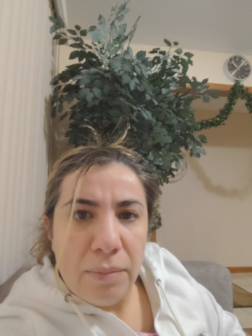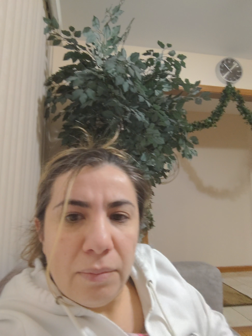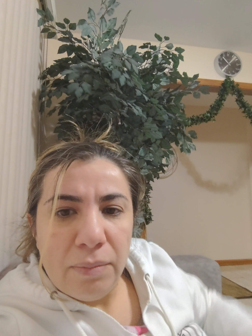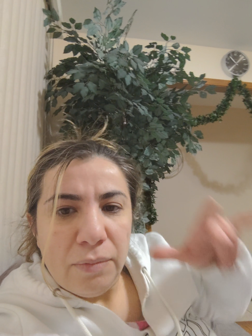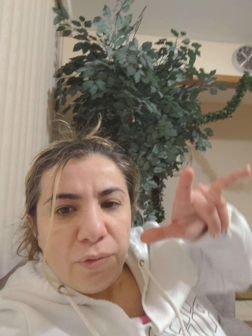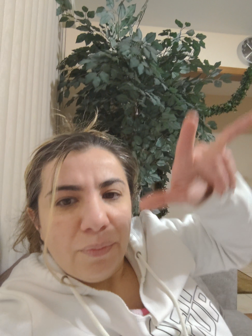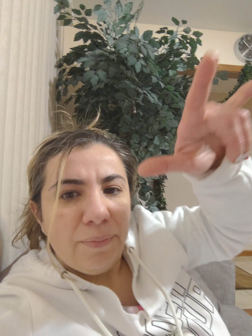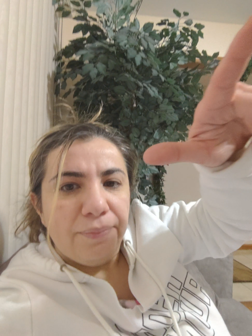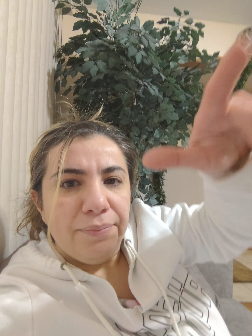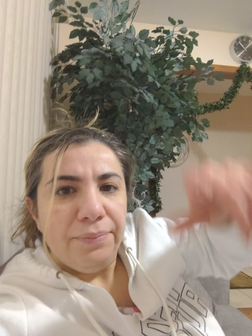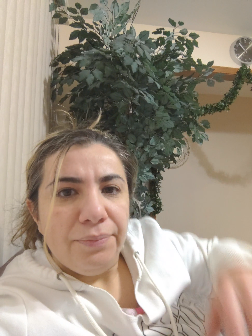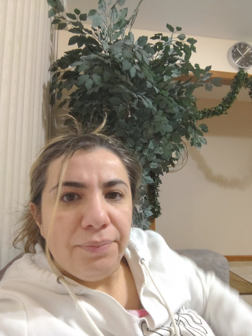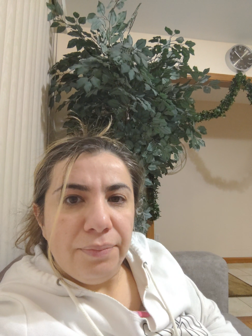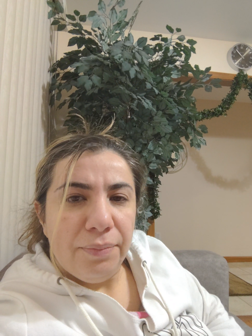airplane